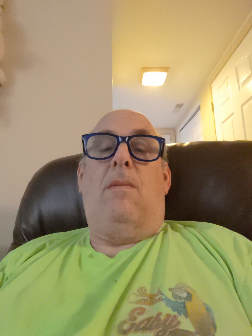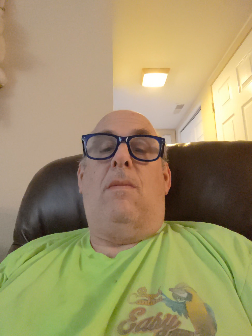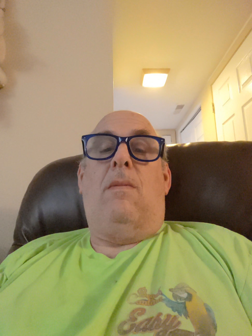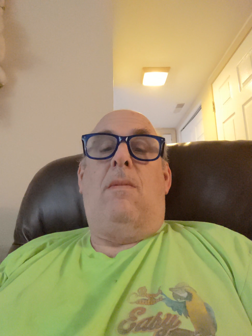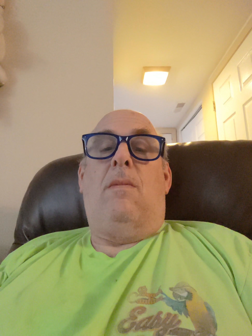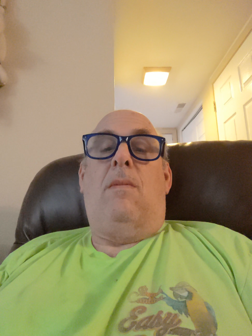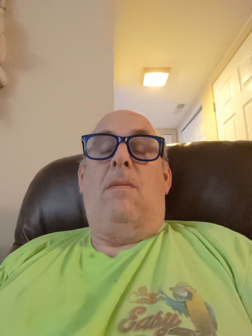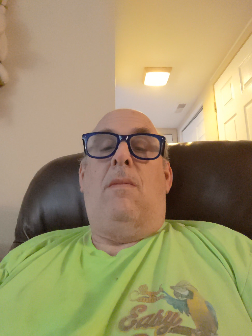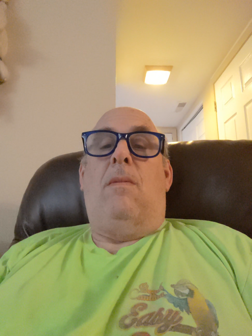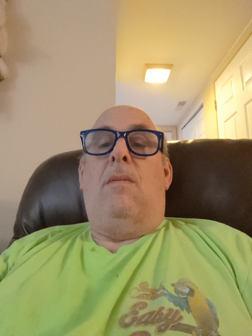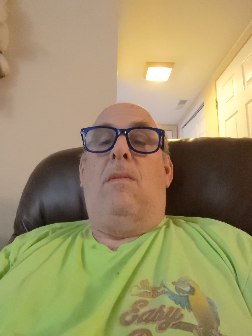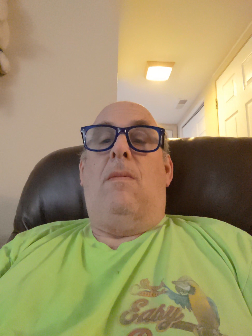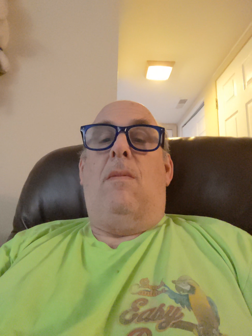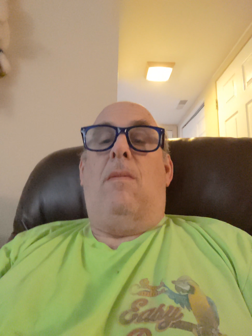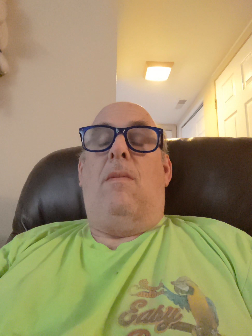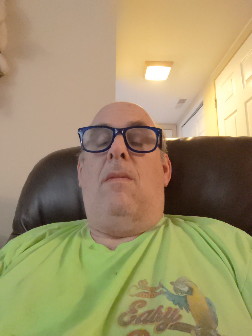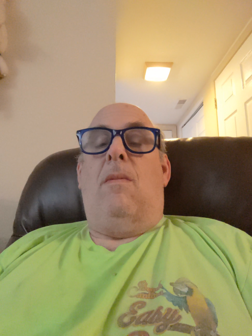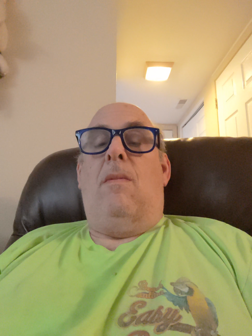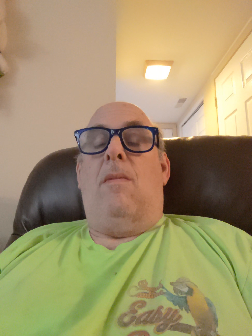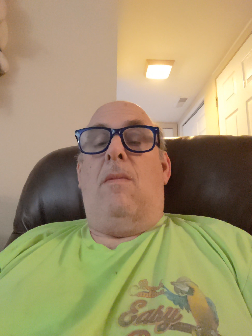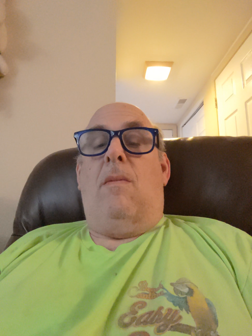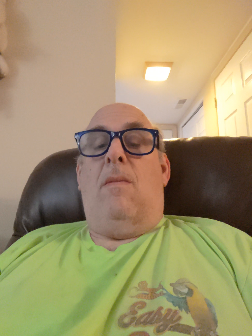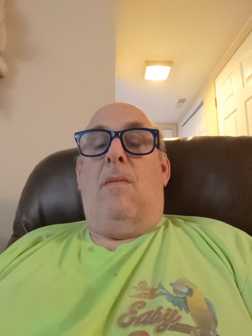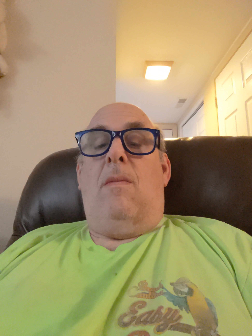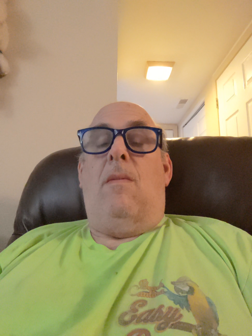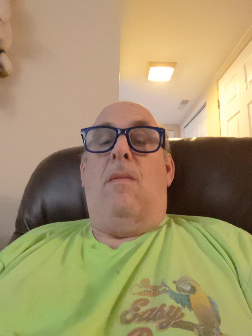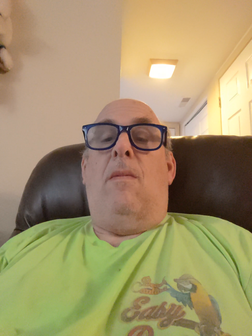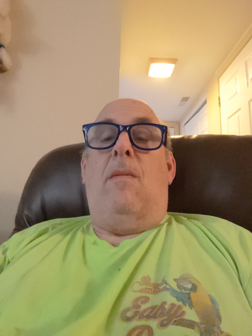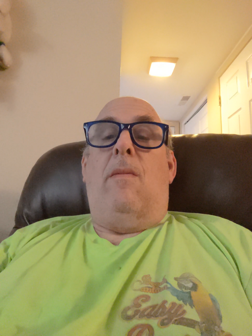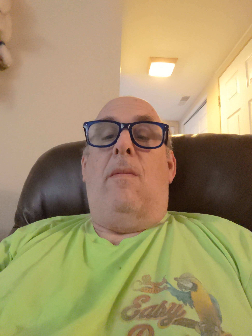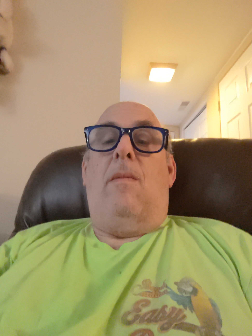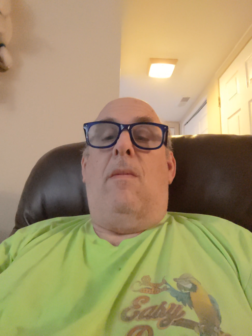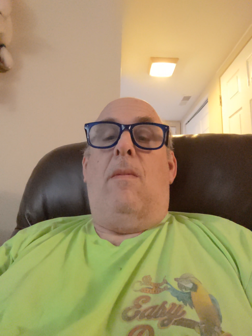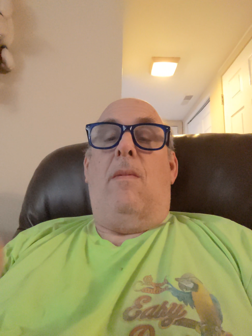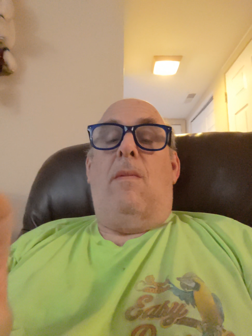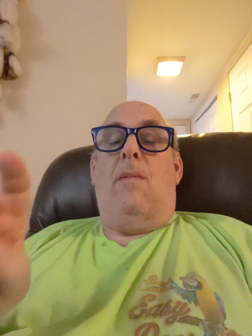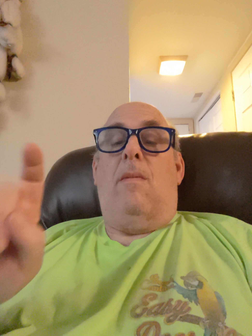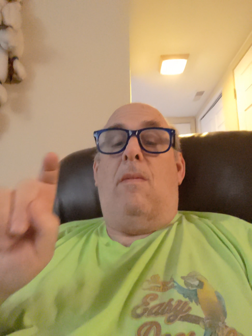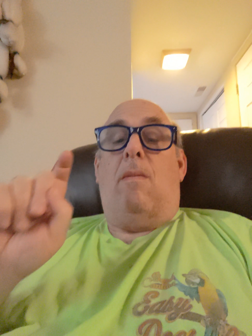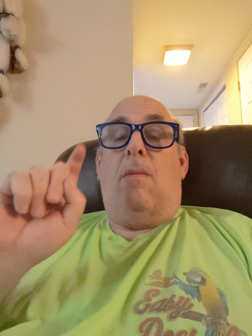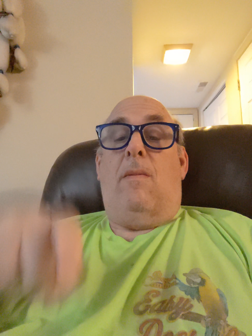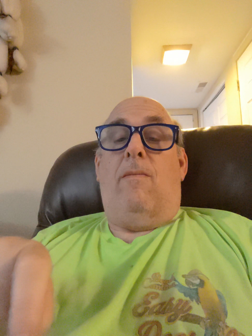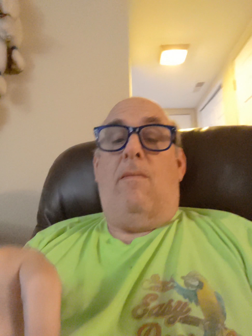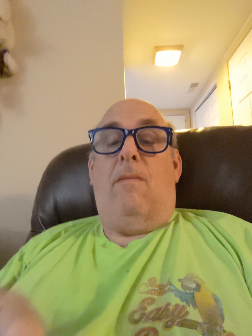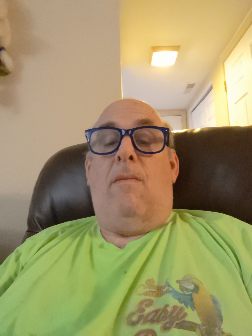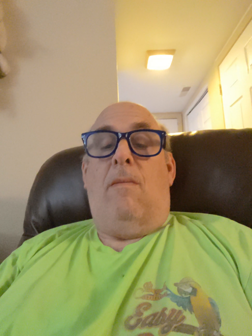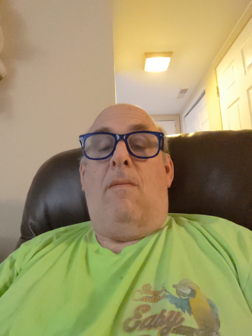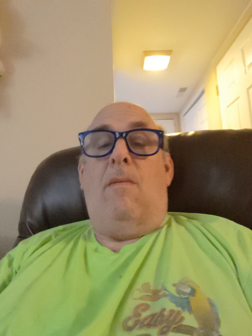have to